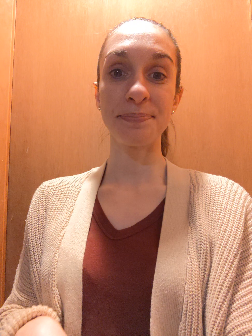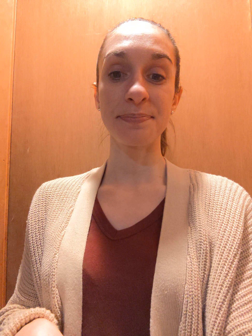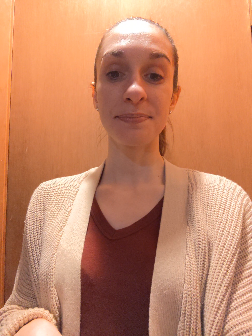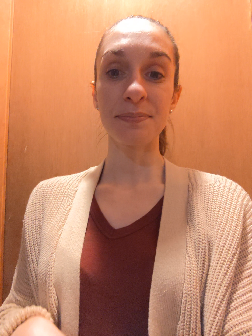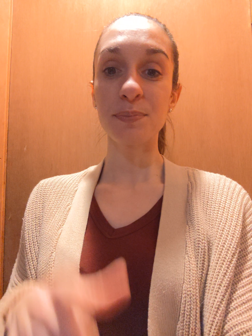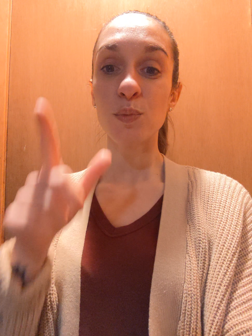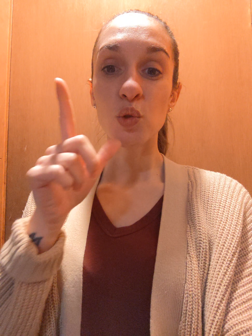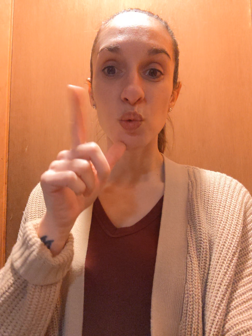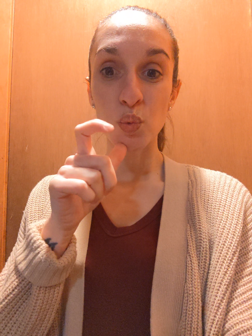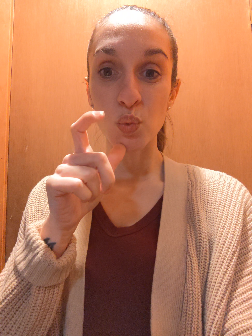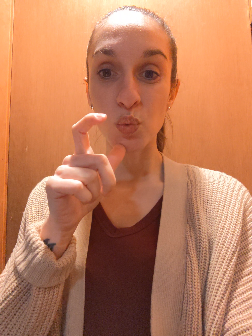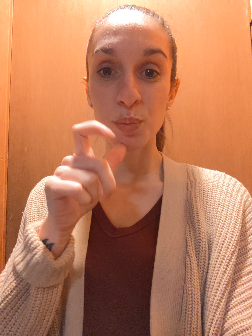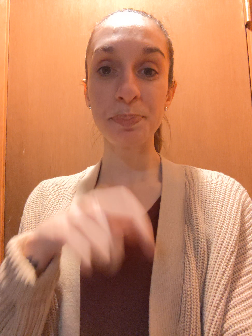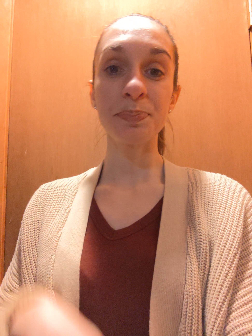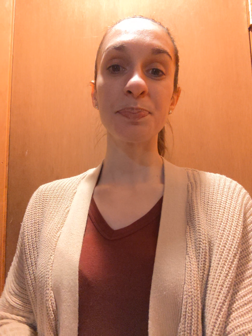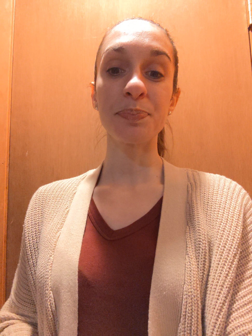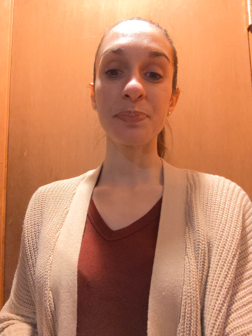who